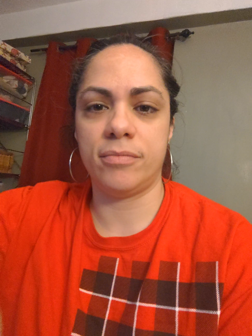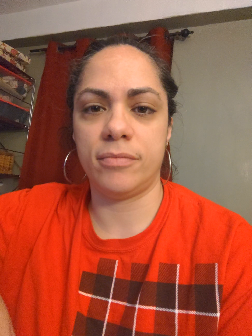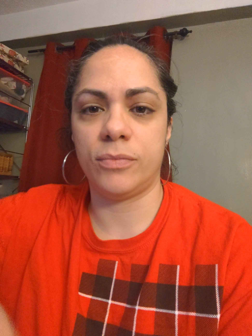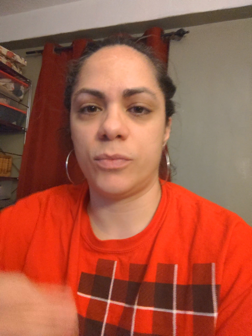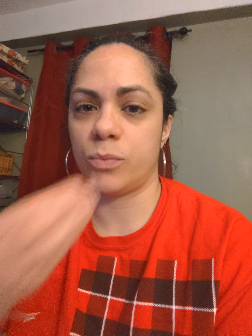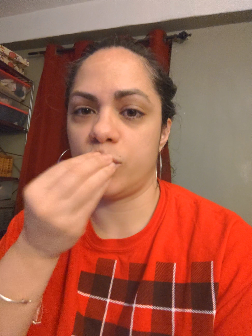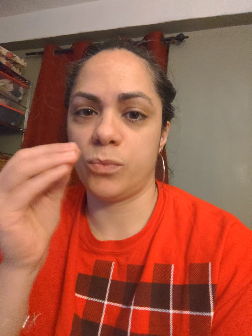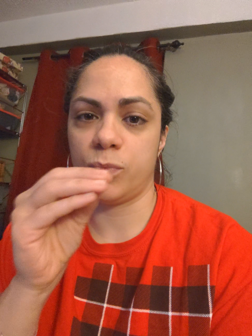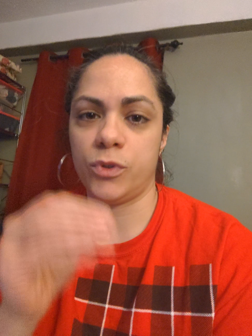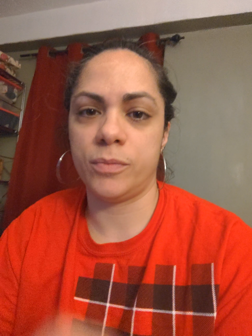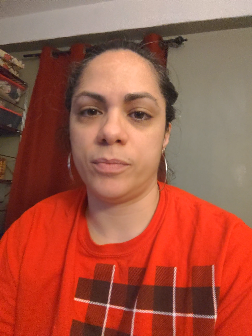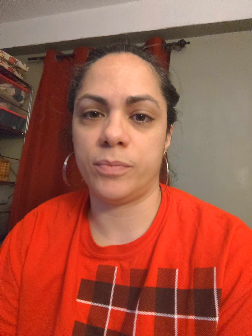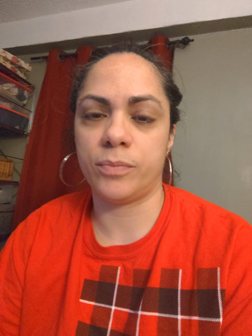kiss